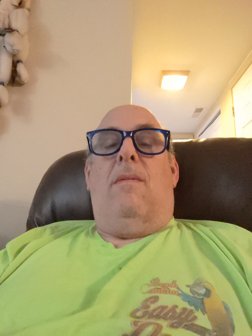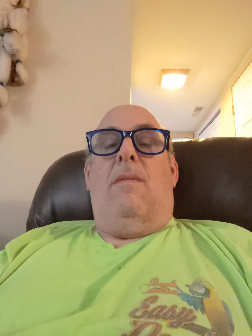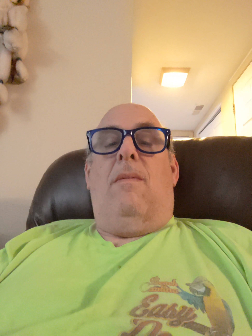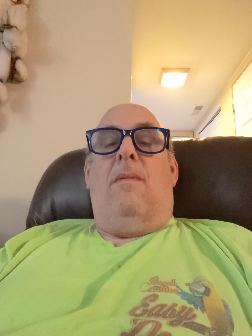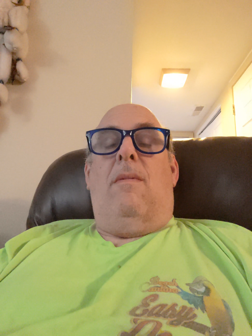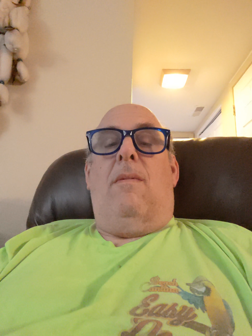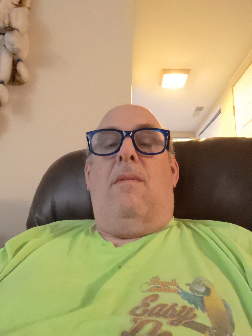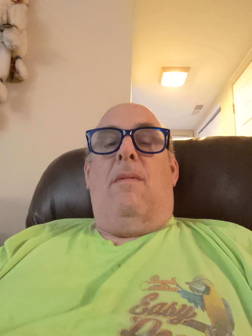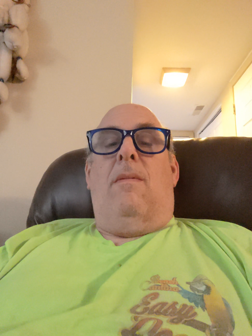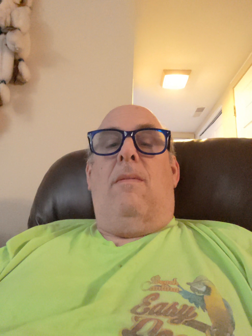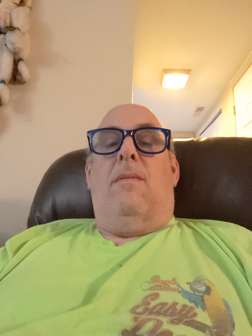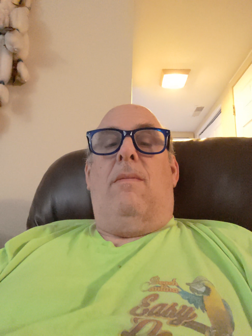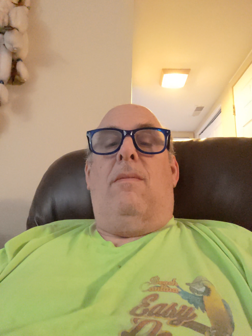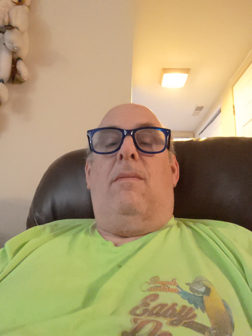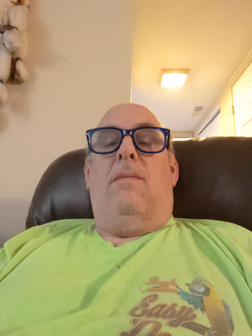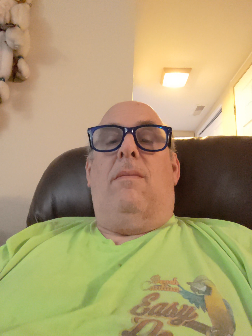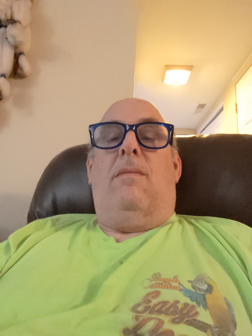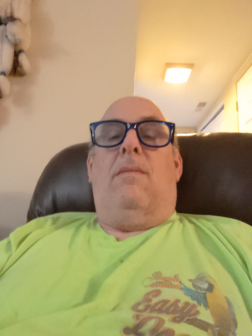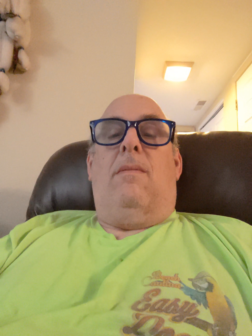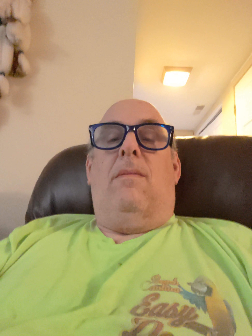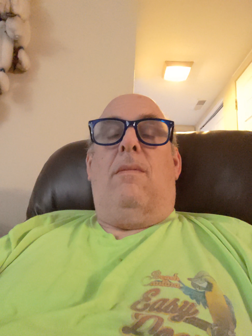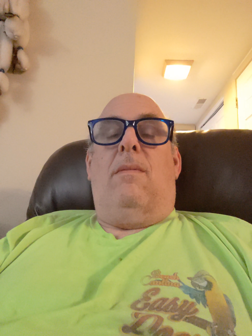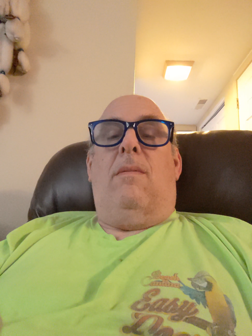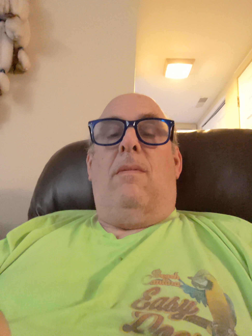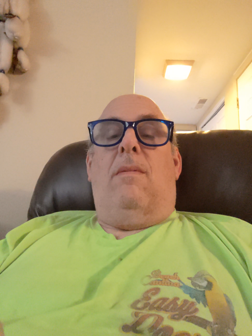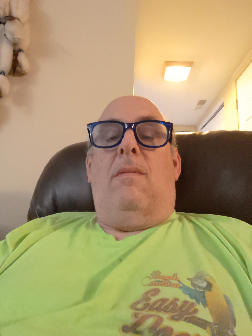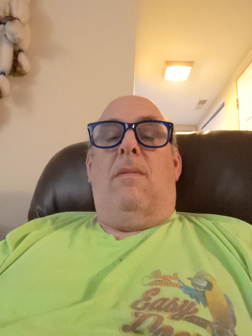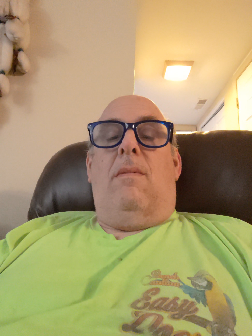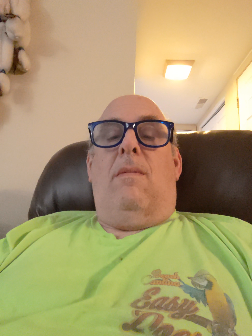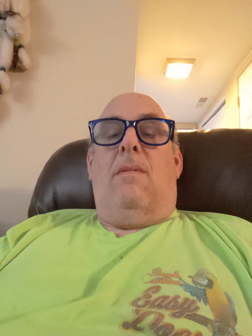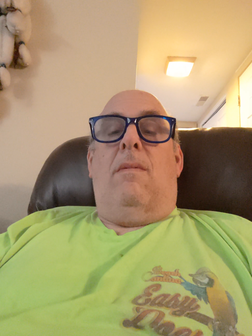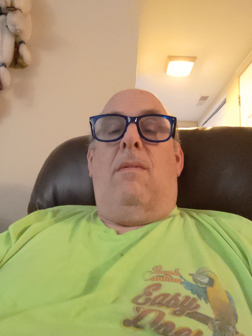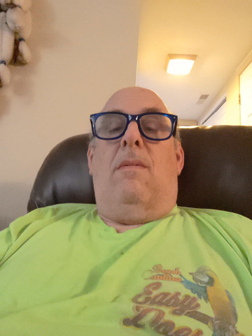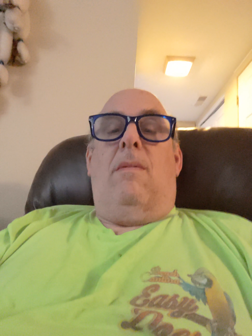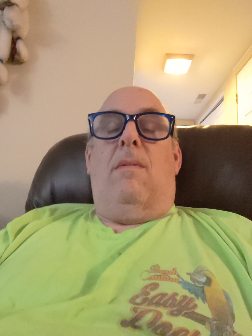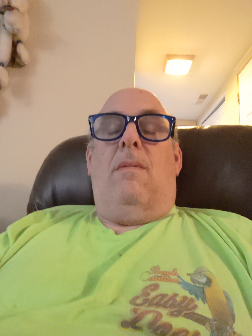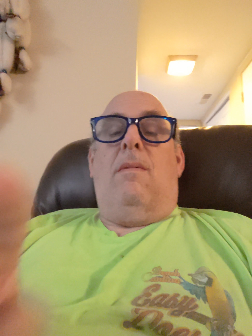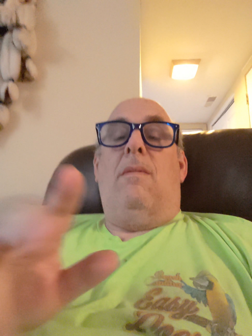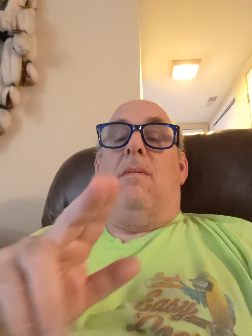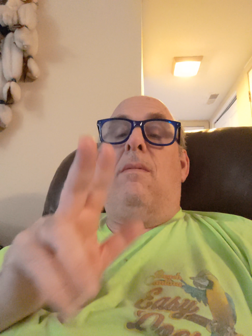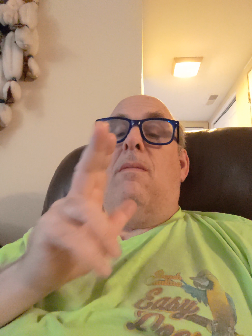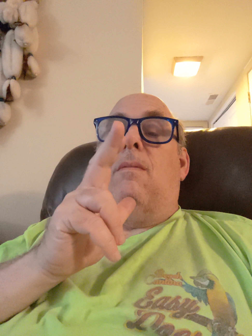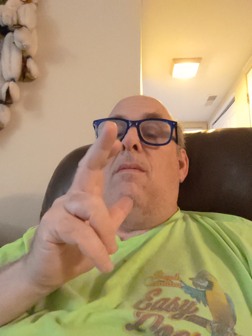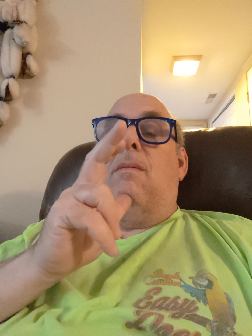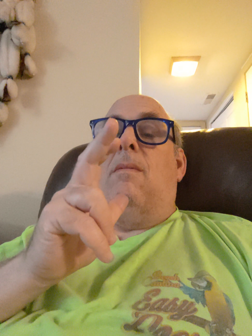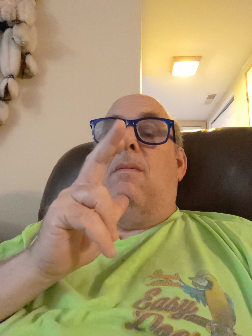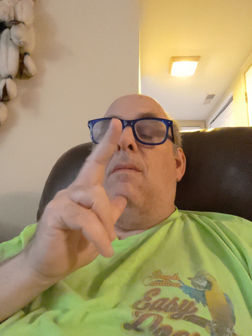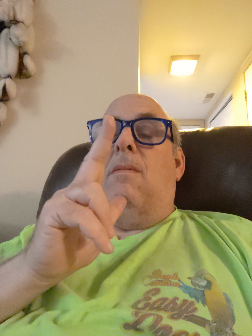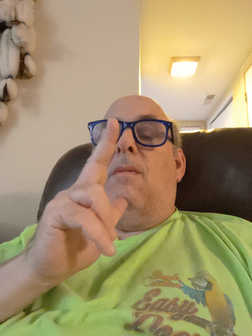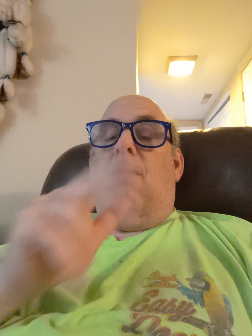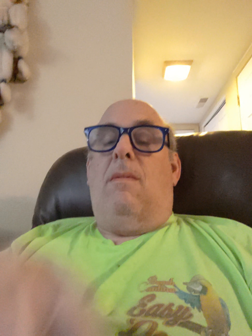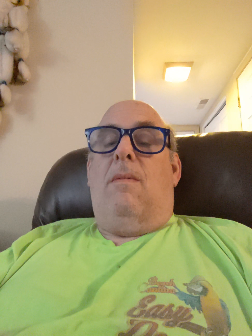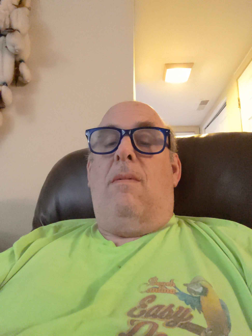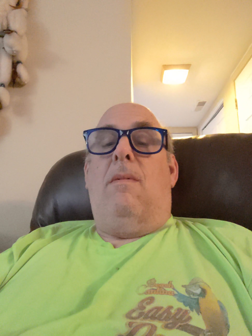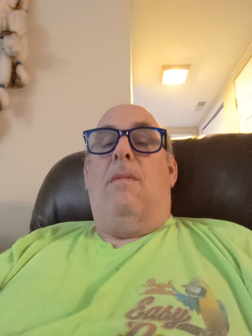hen